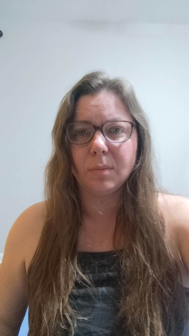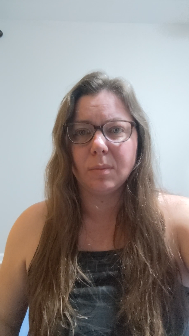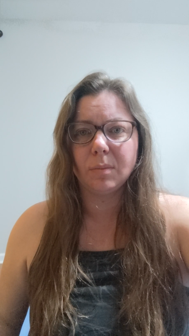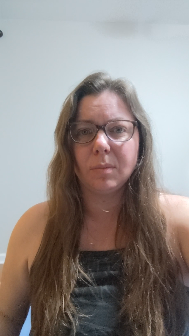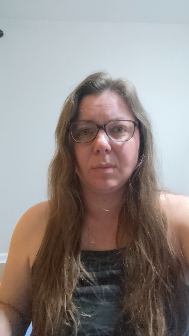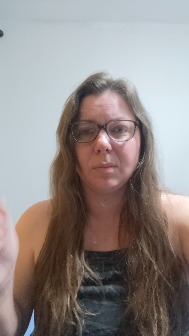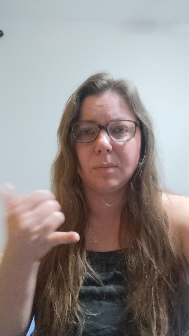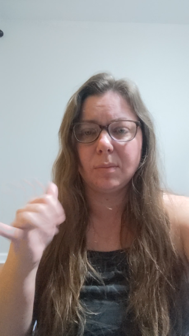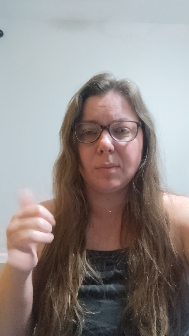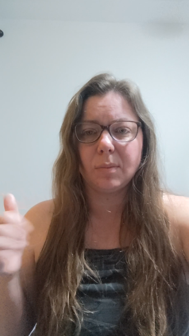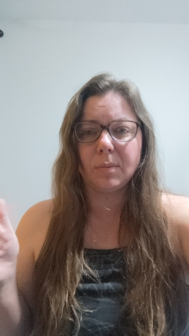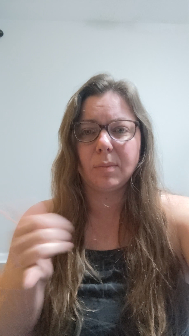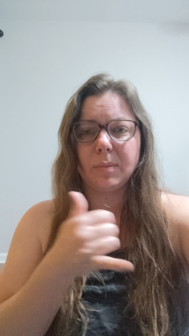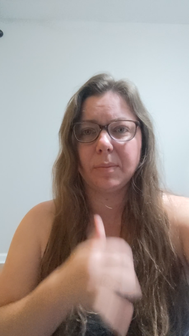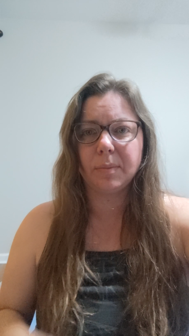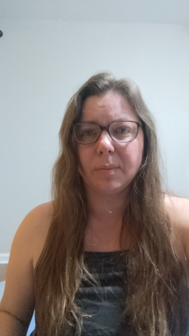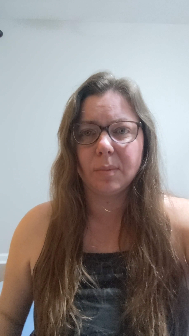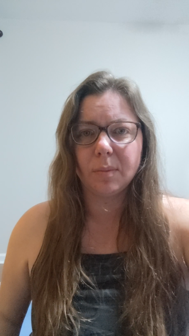play